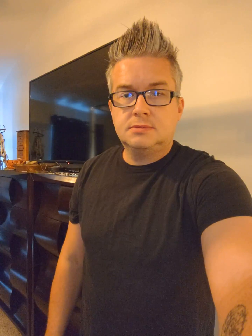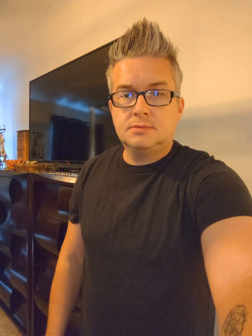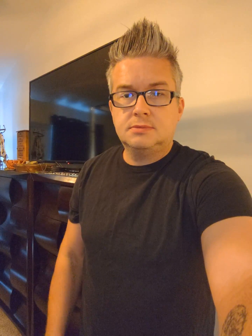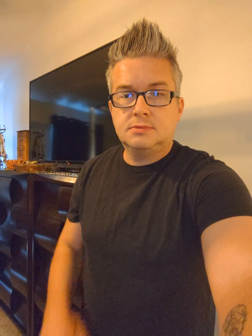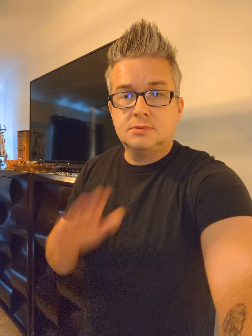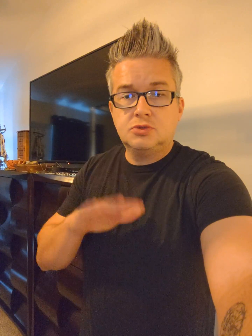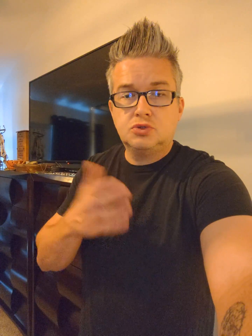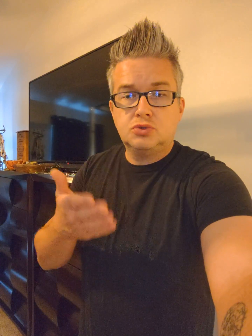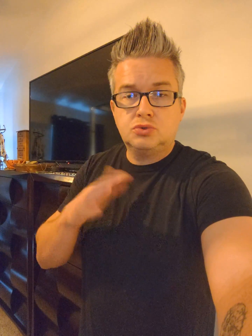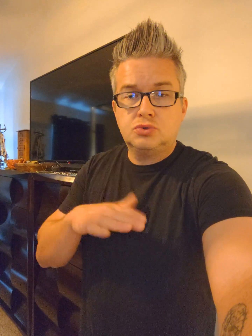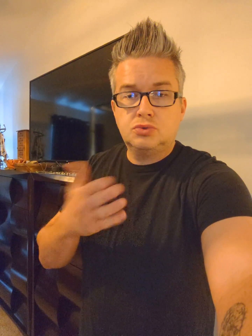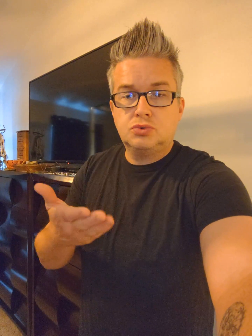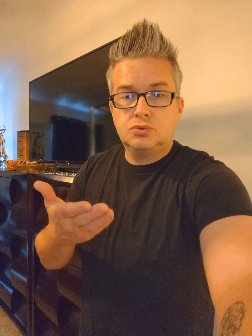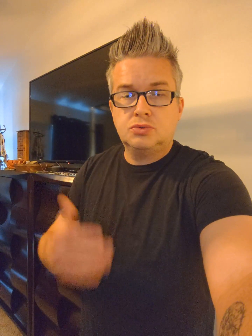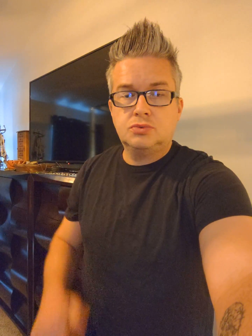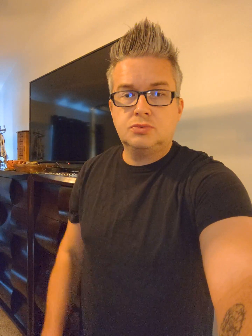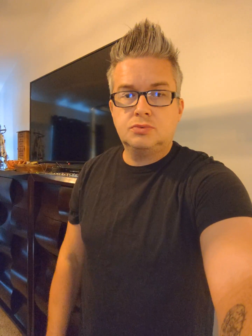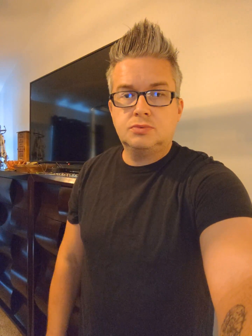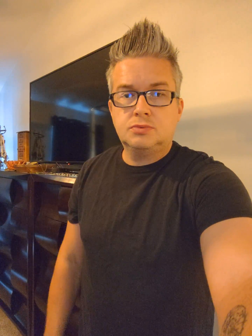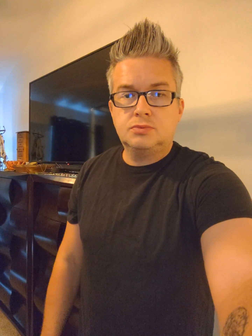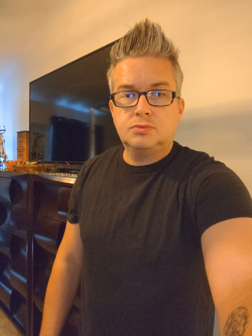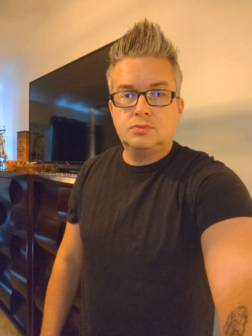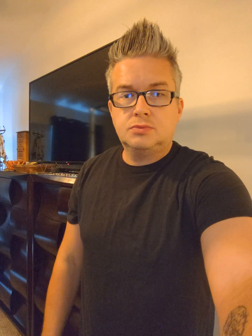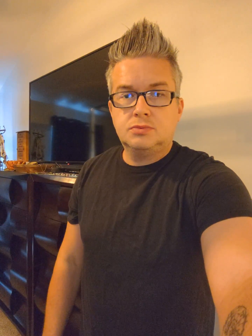kitchen